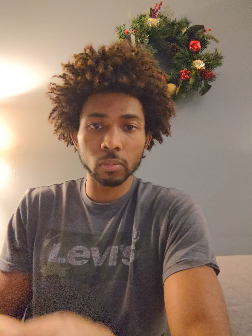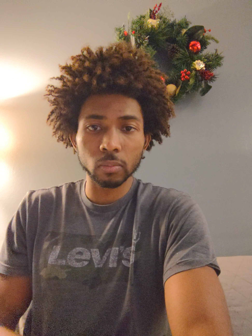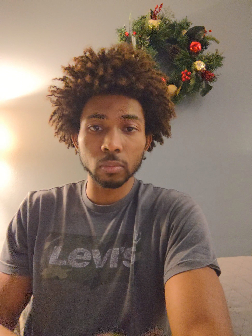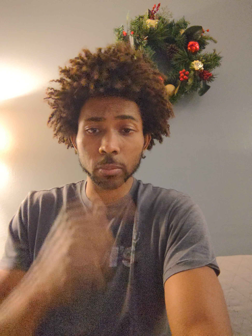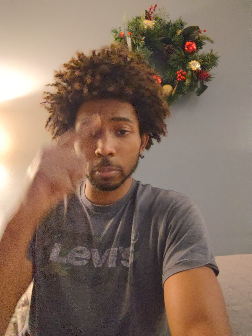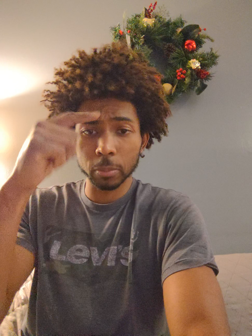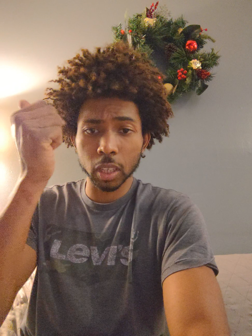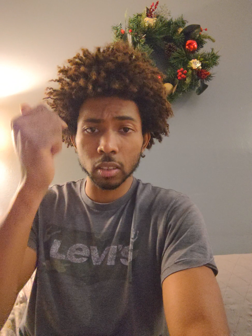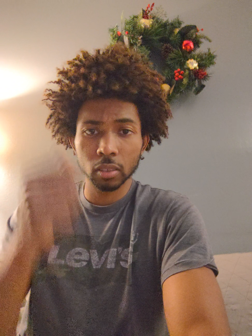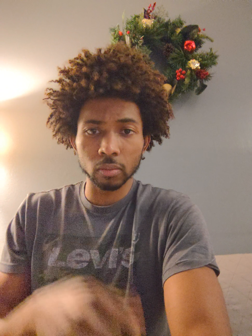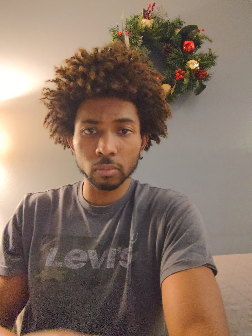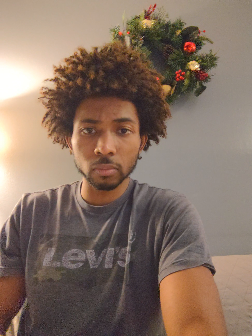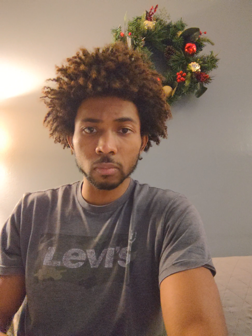because